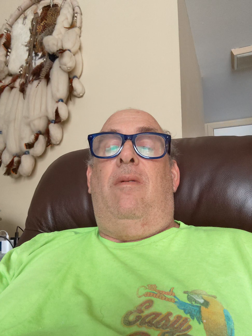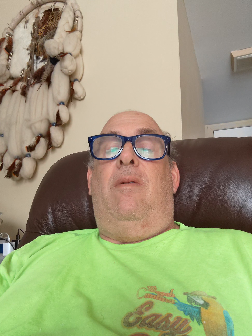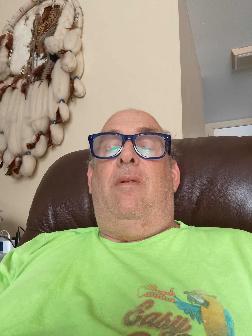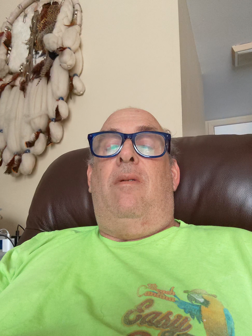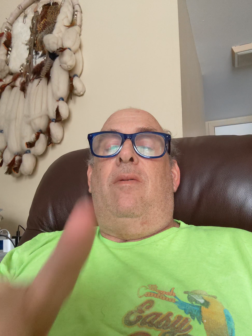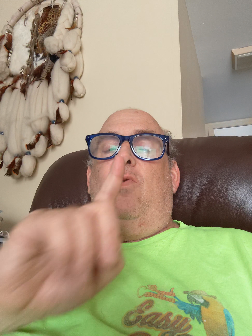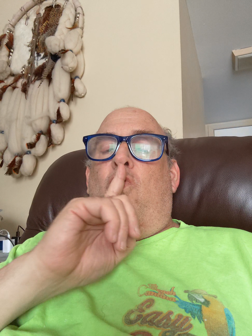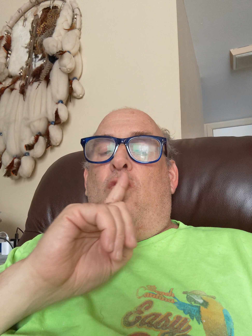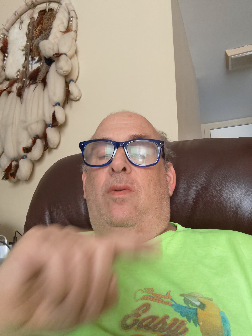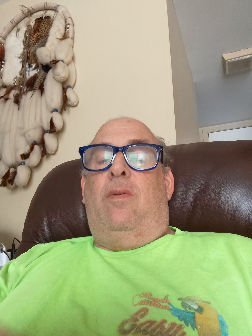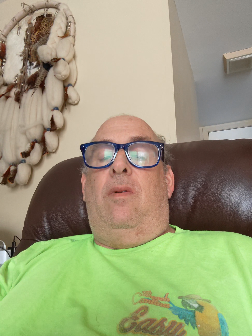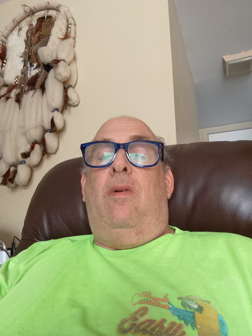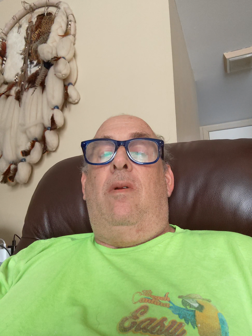shhh